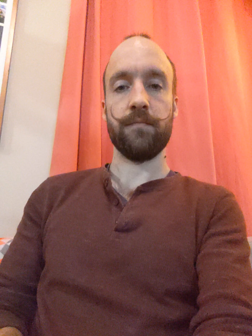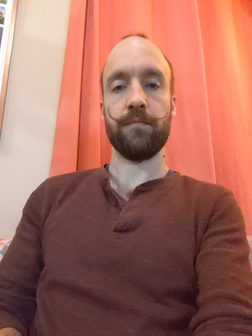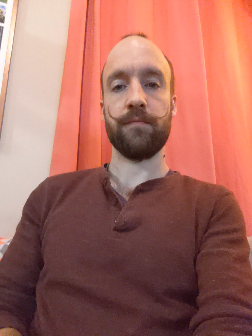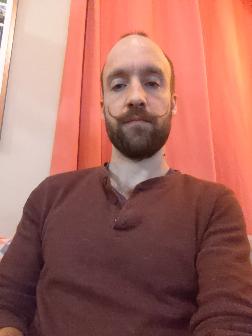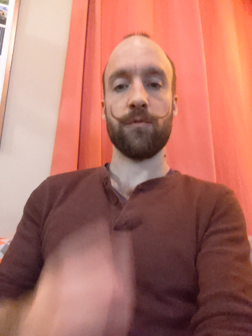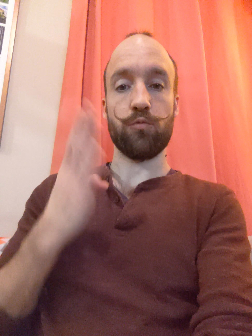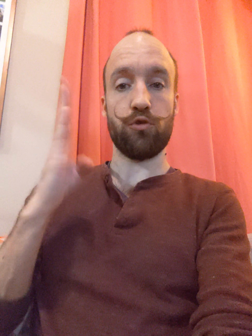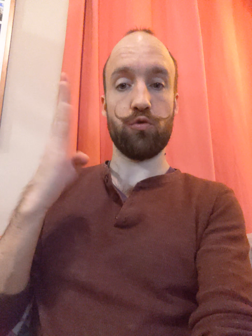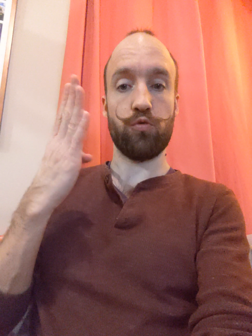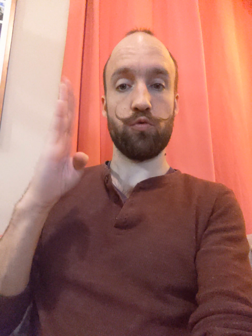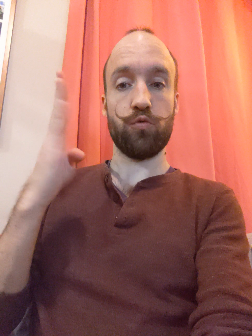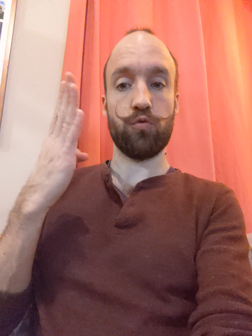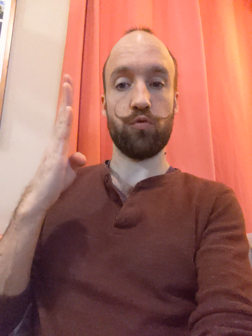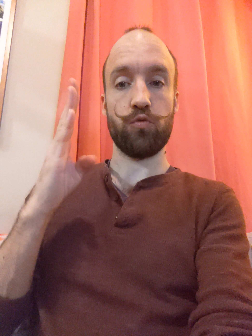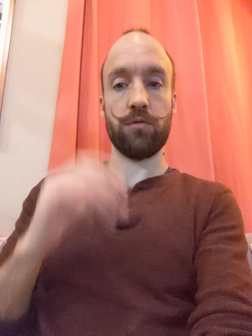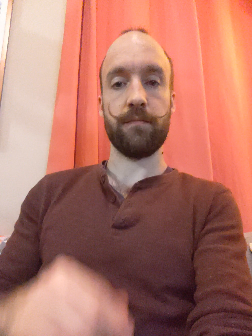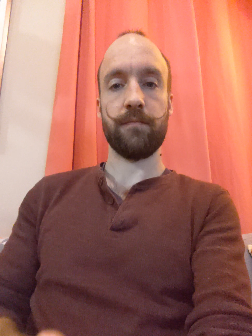blue